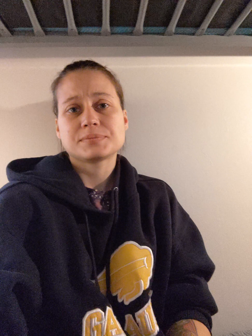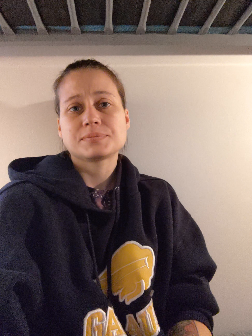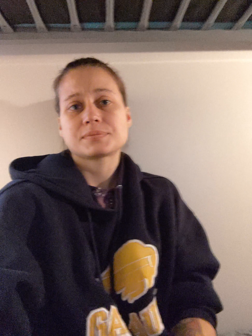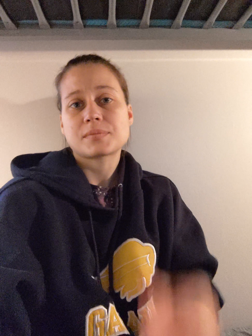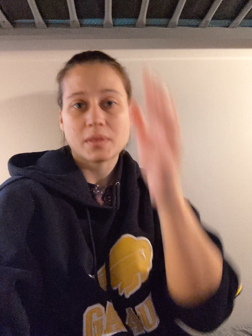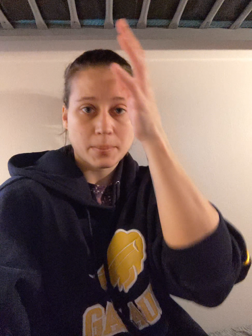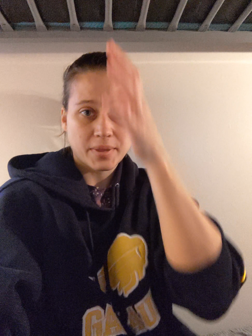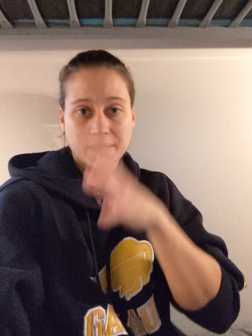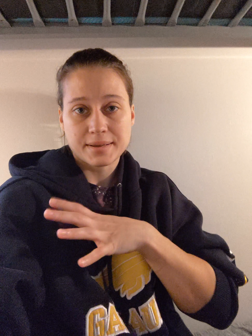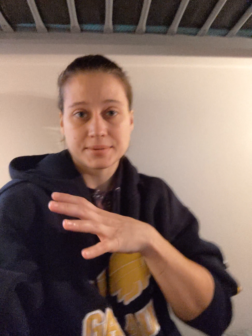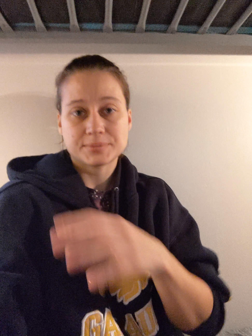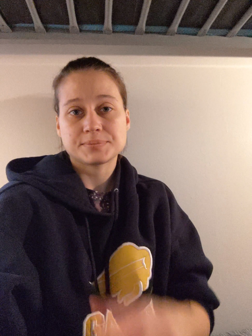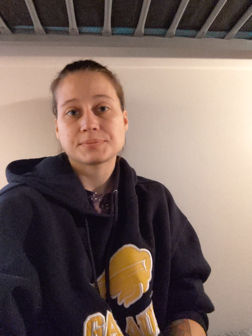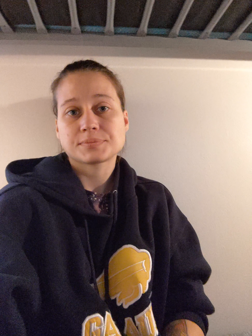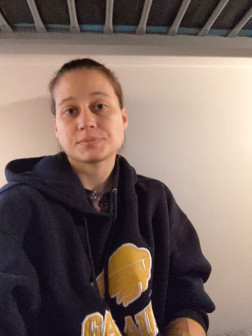man